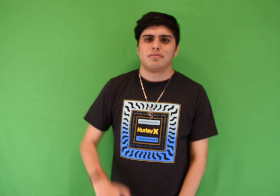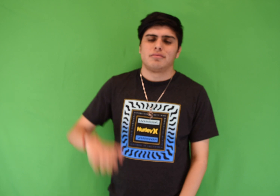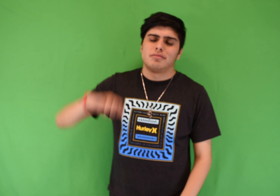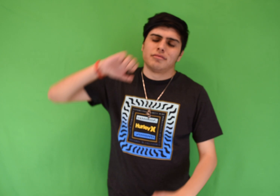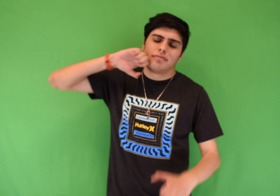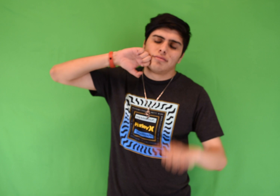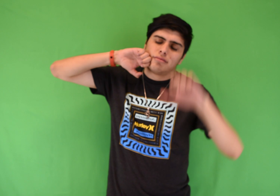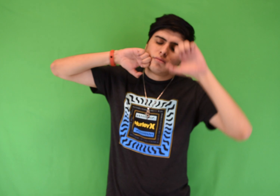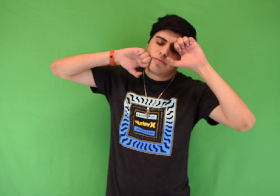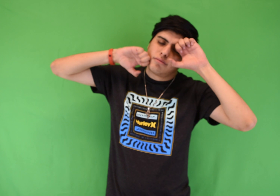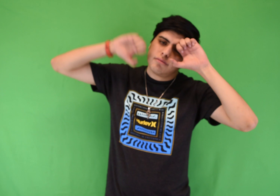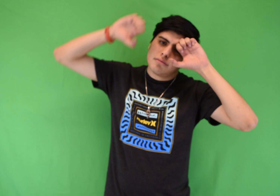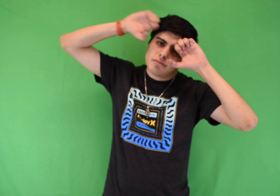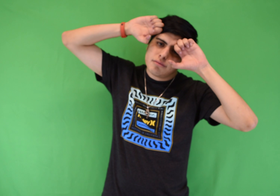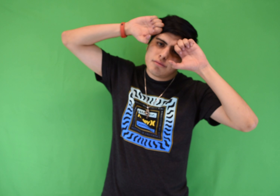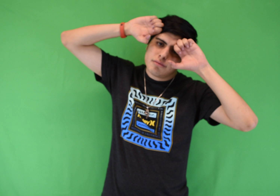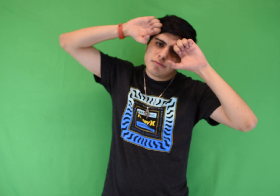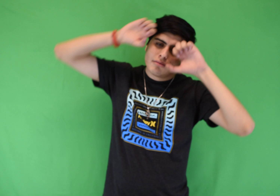fiebre